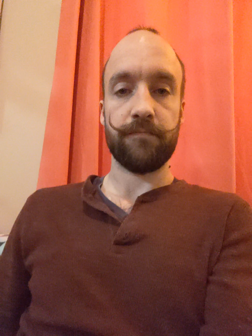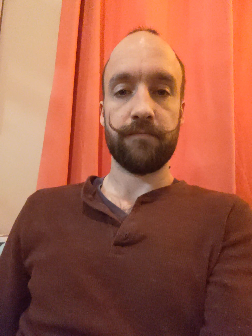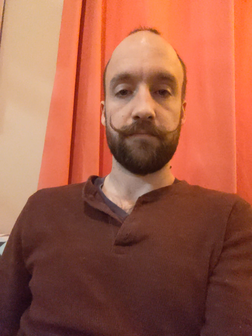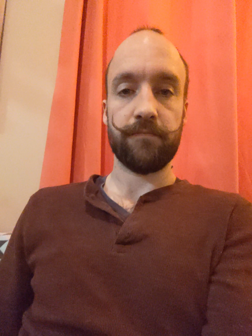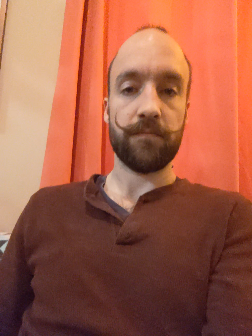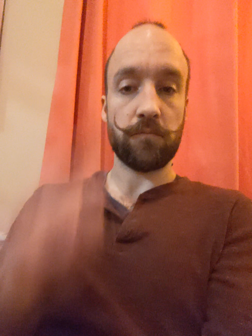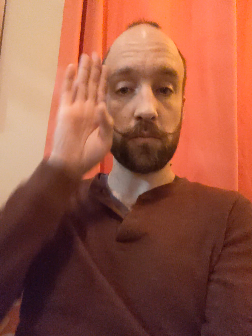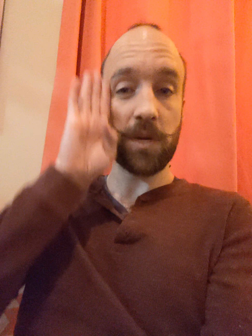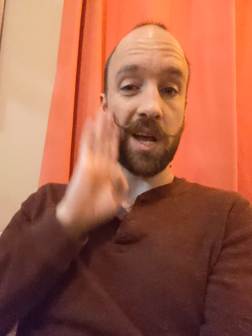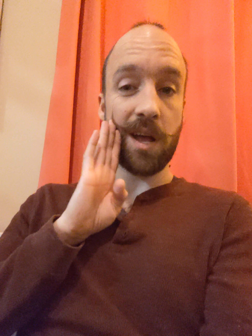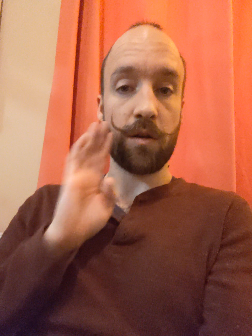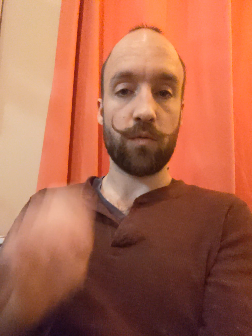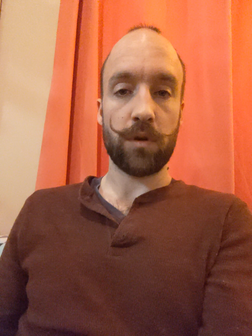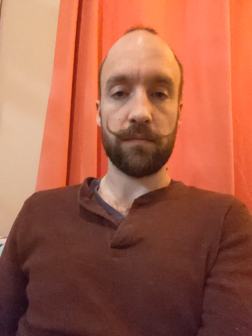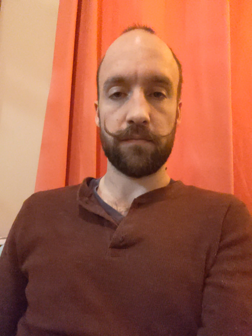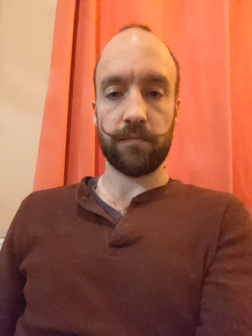brown